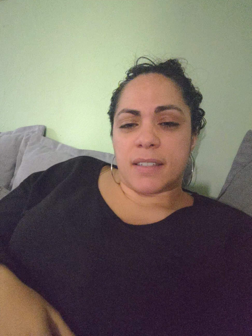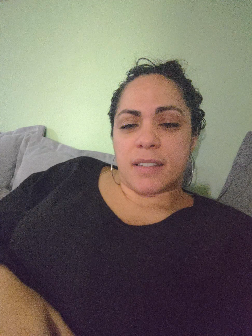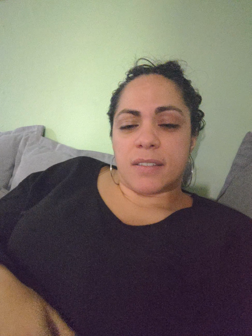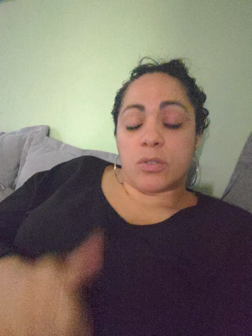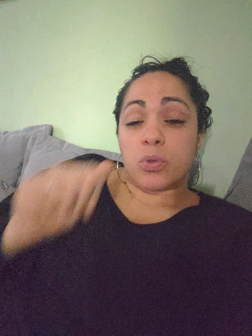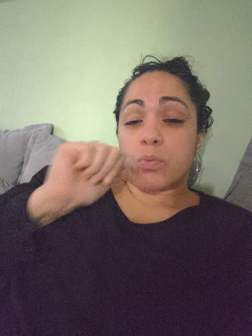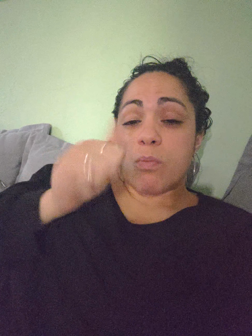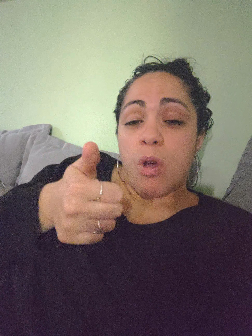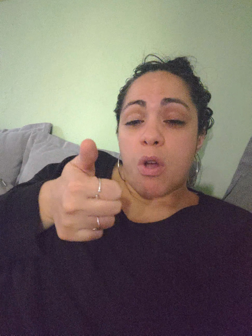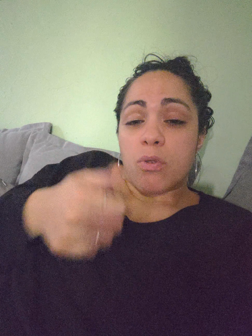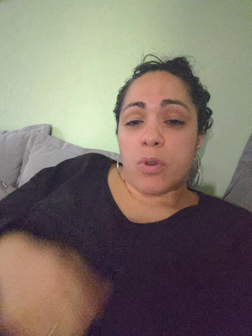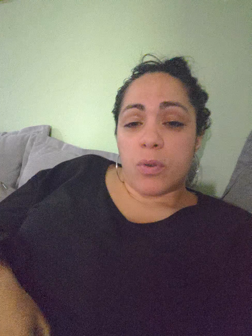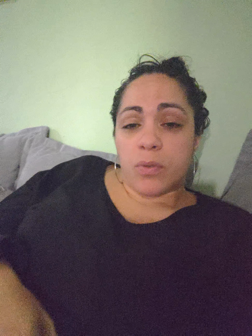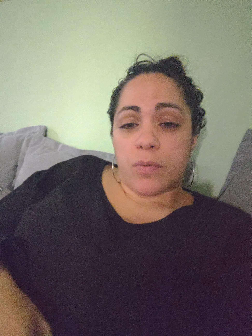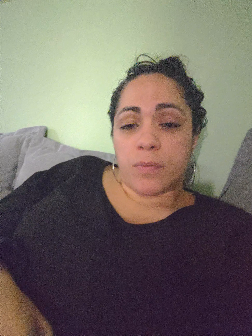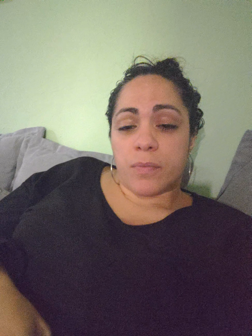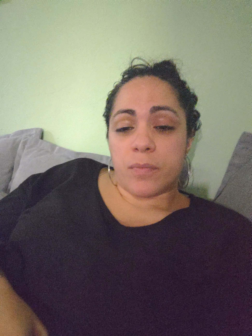tomorrow